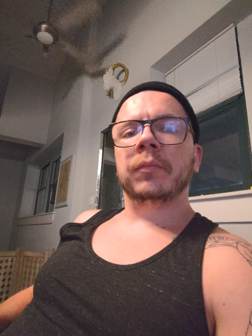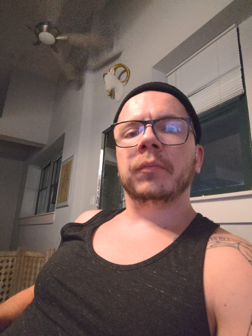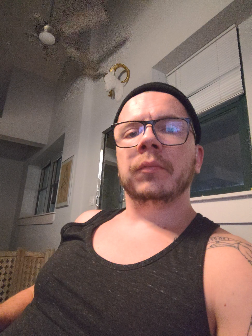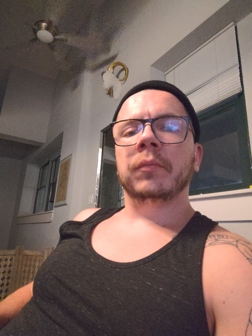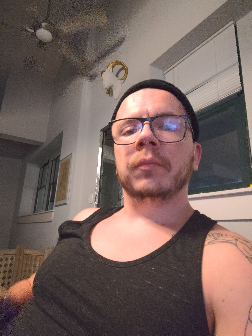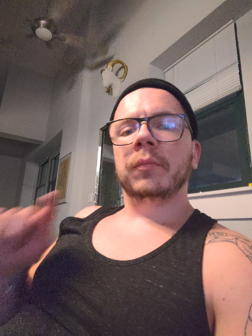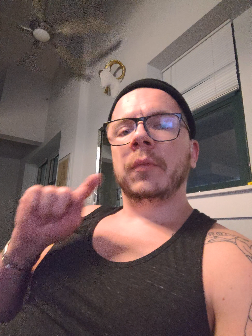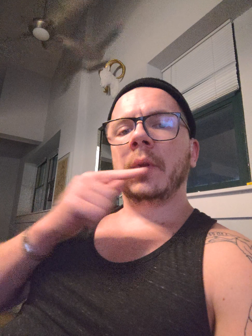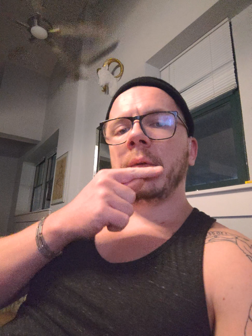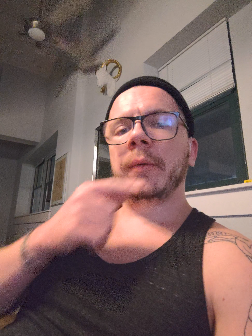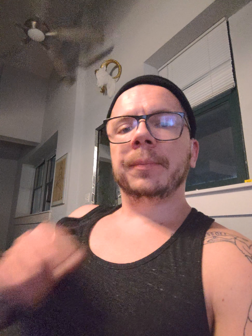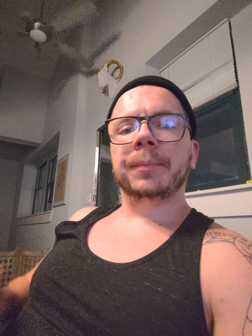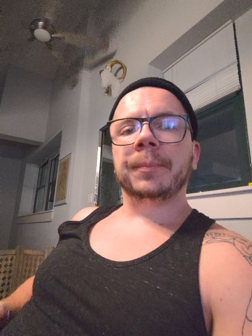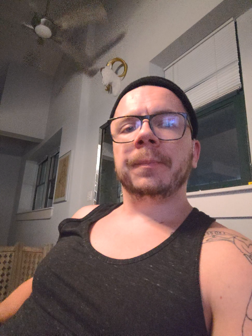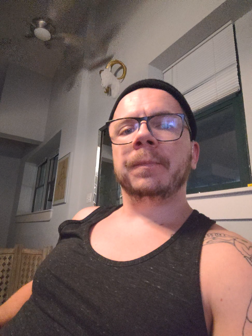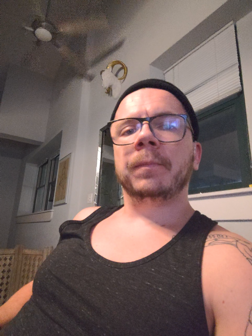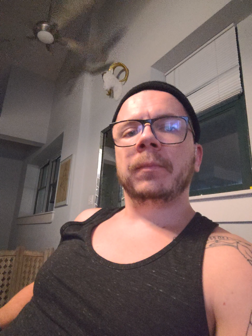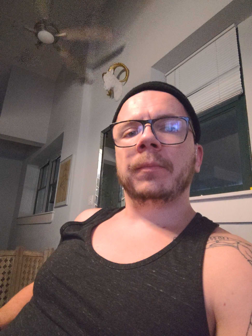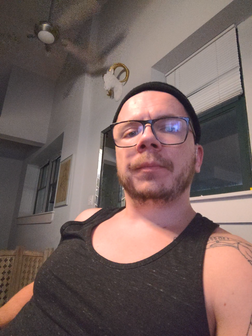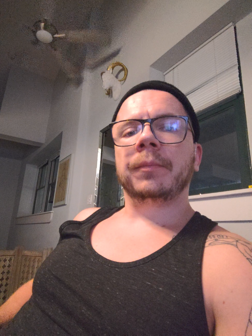carrot